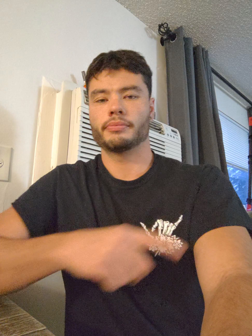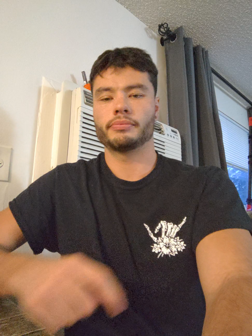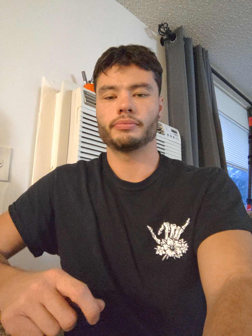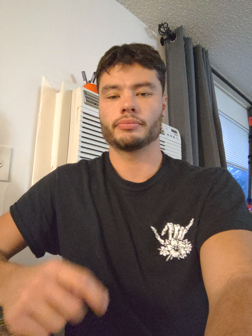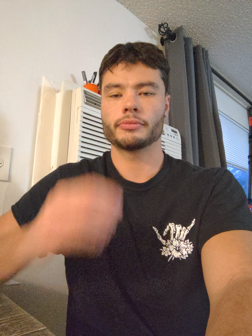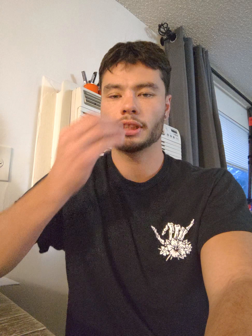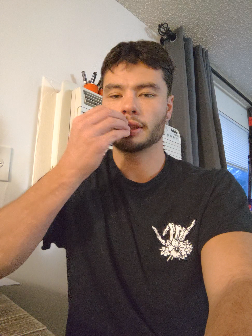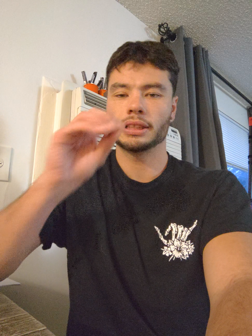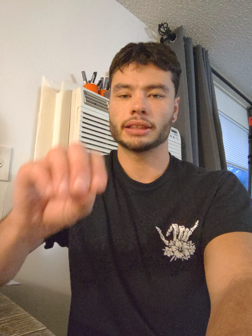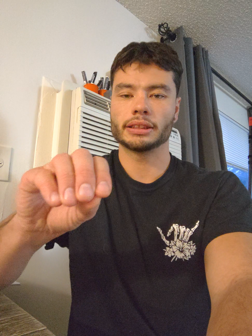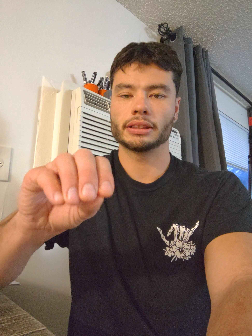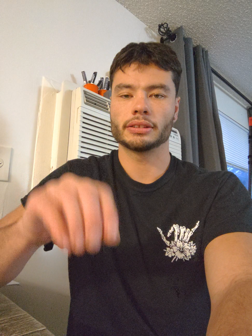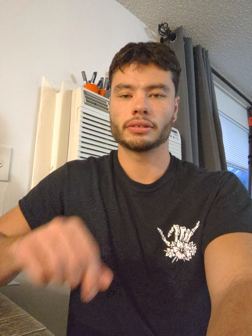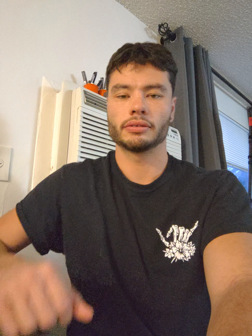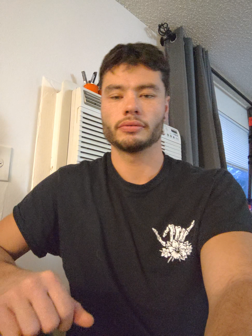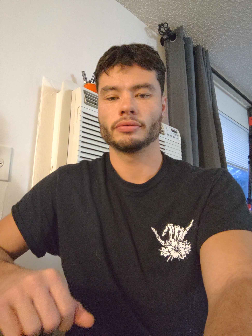kiss